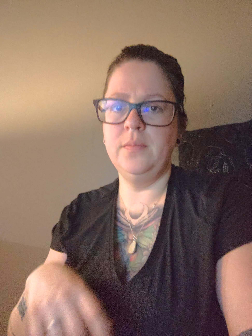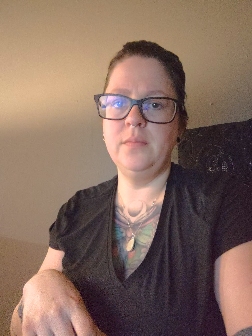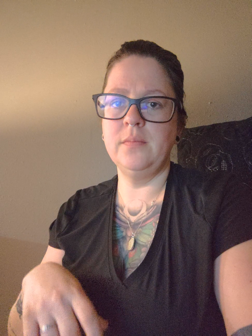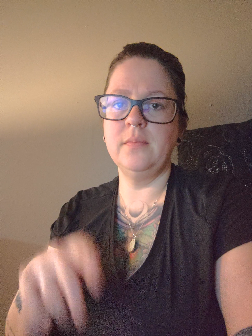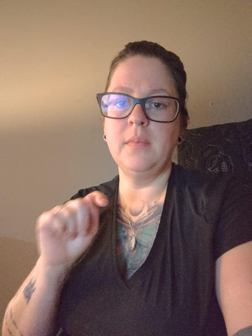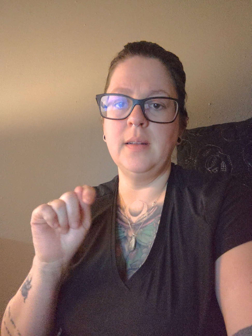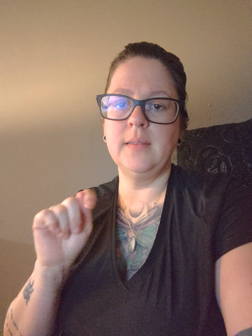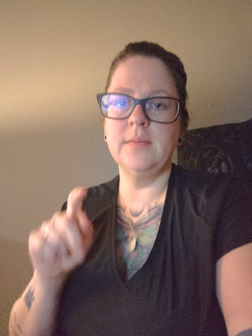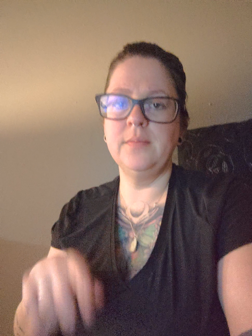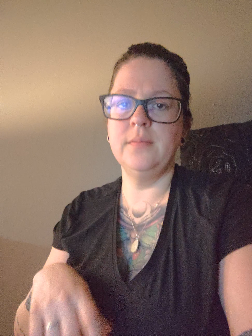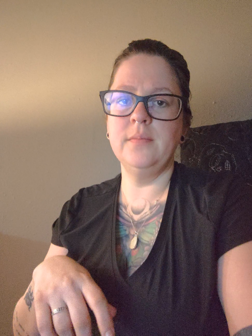potty